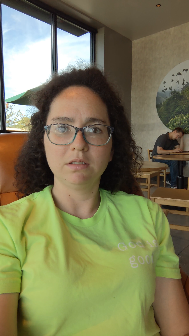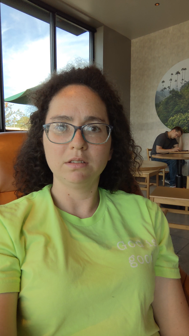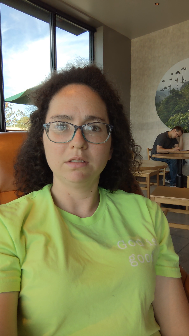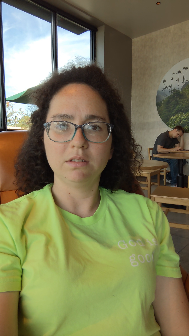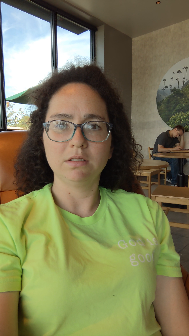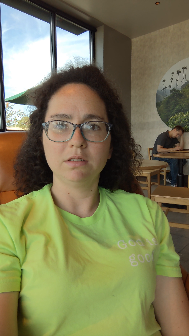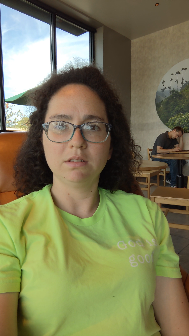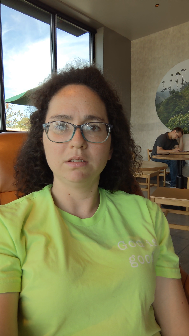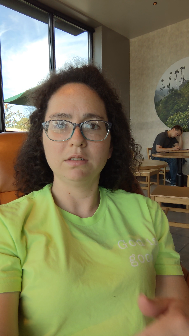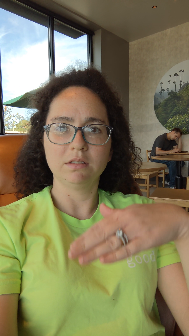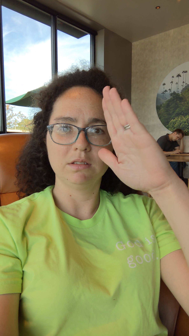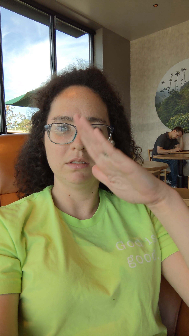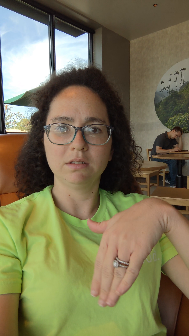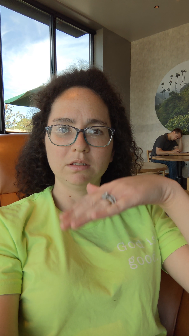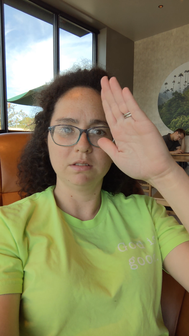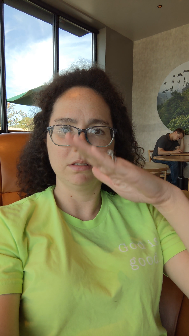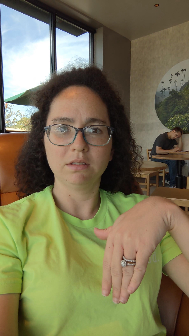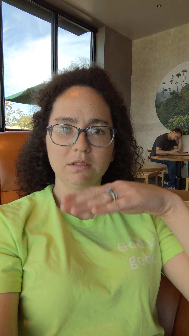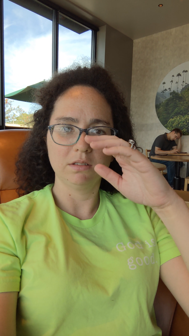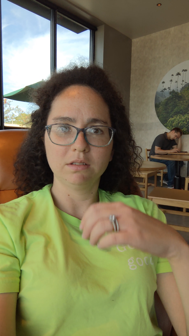paint